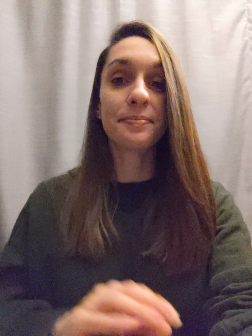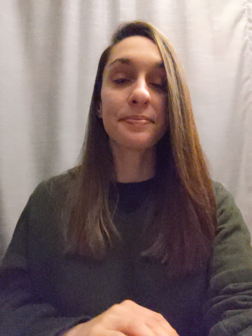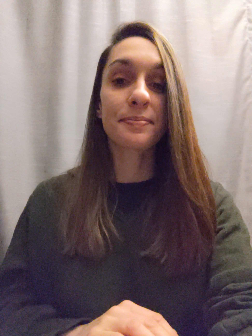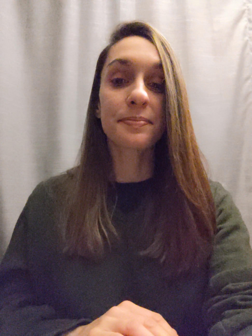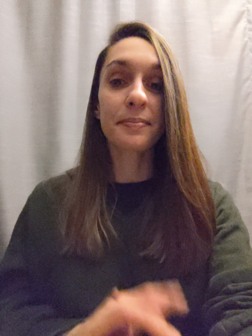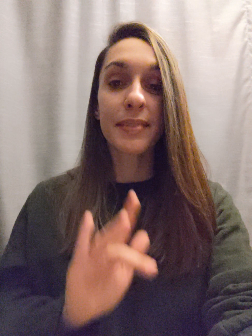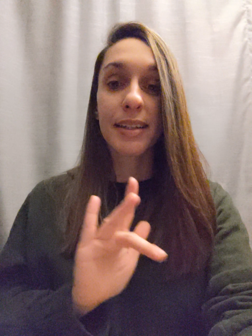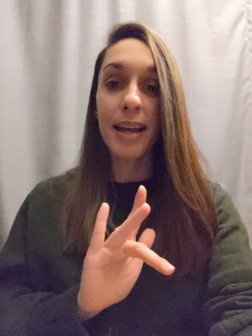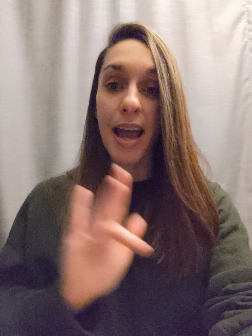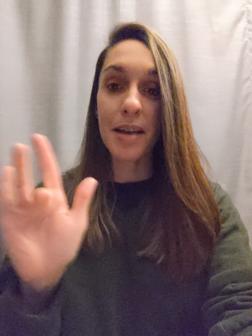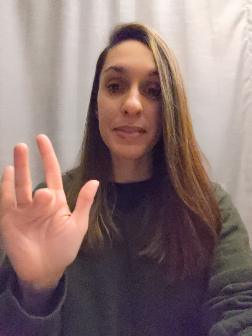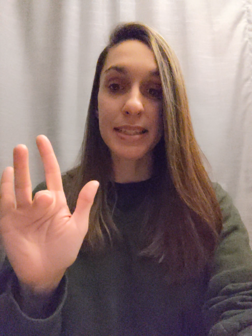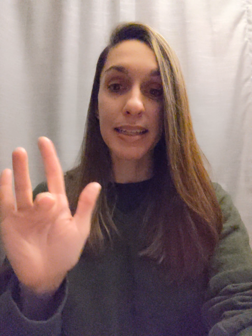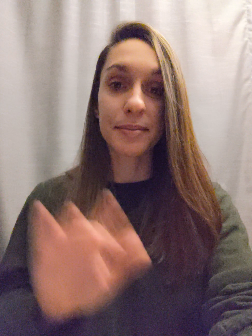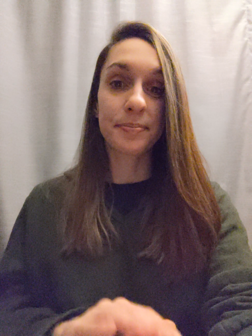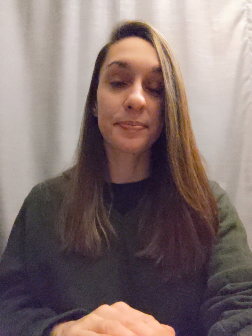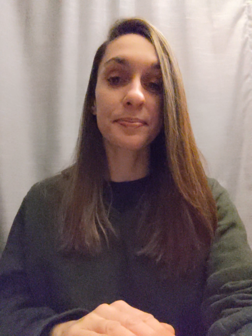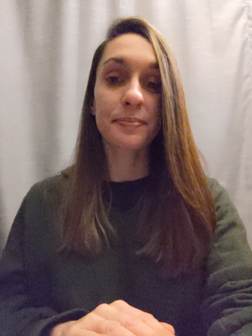empty